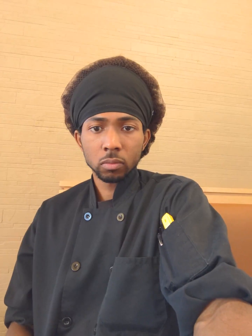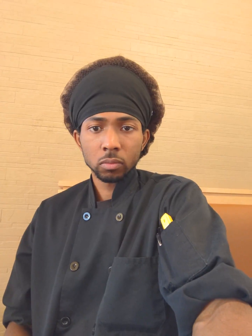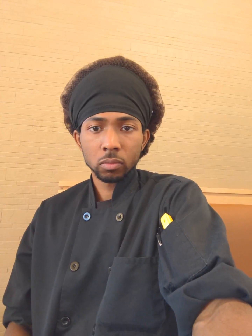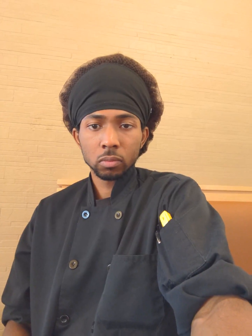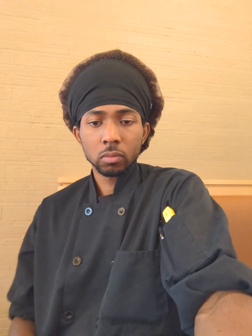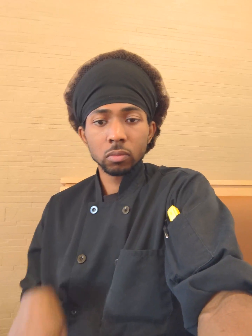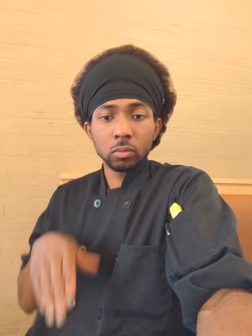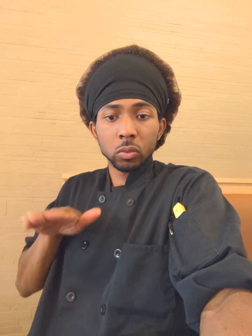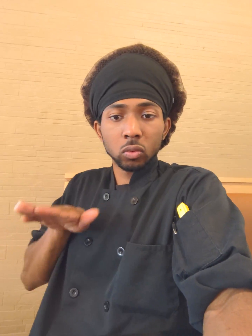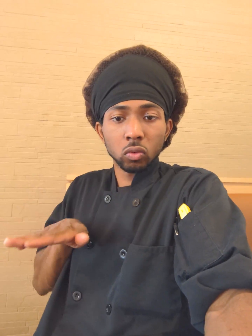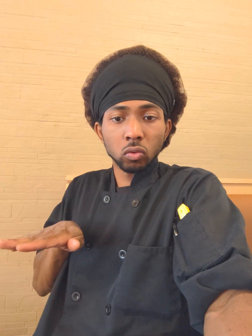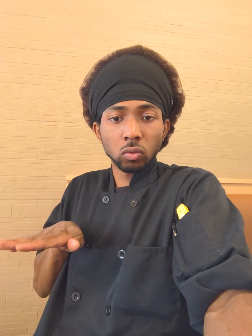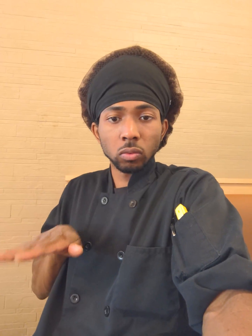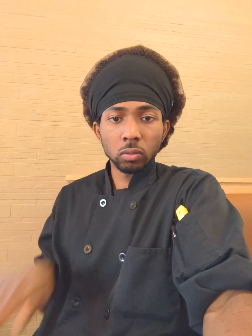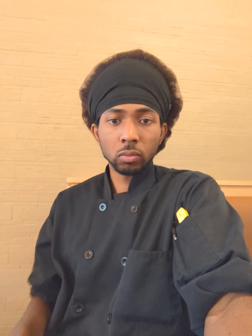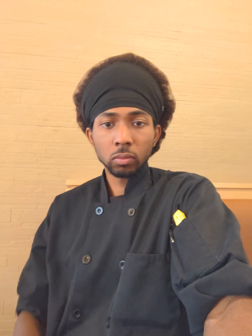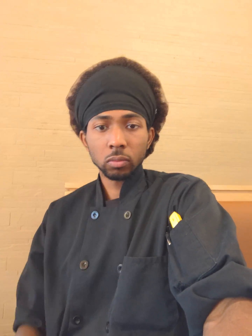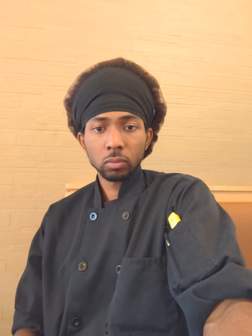penguin